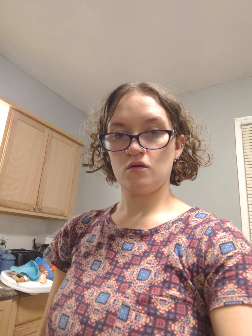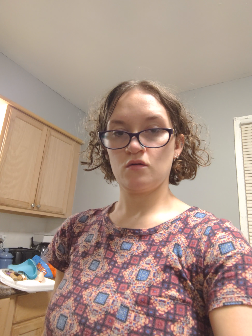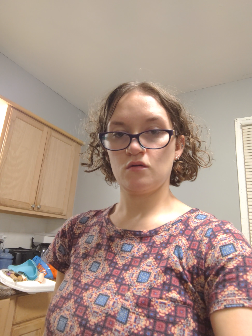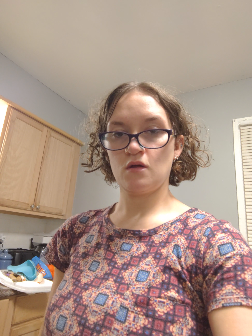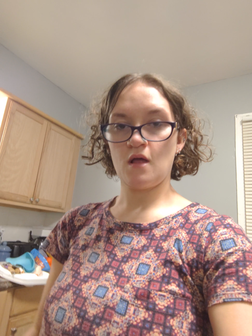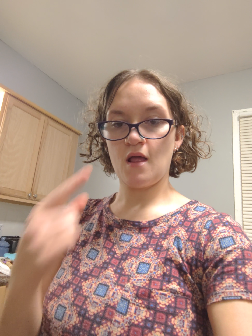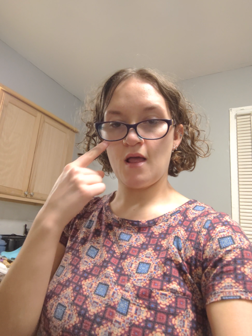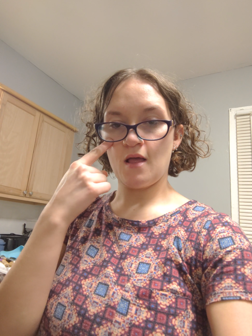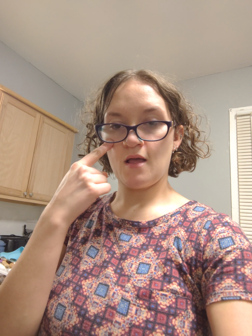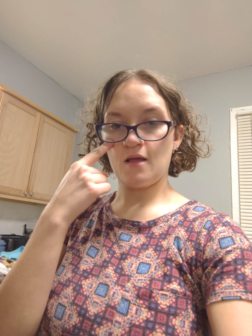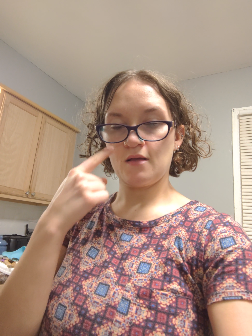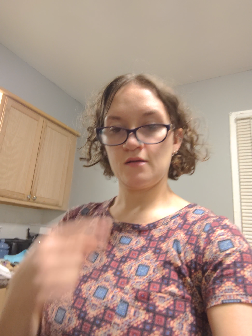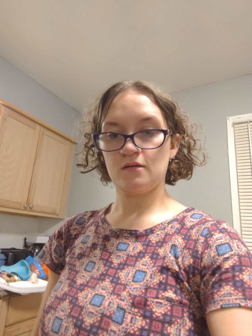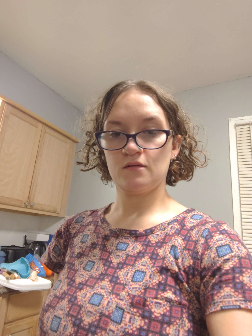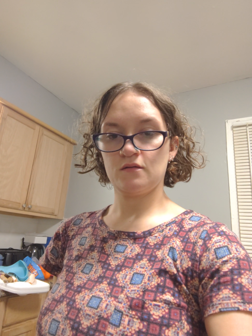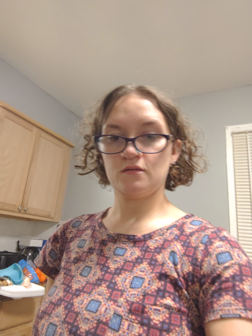eye